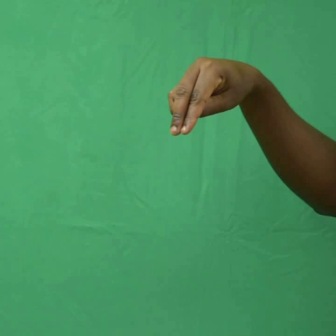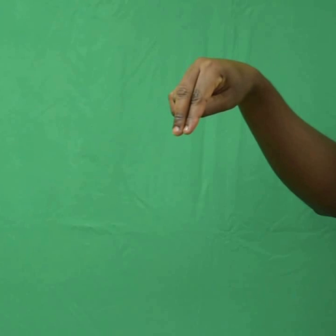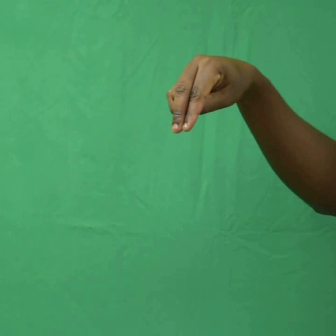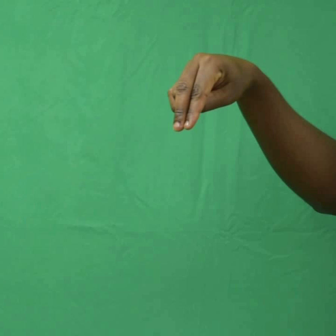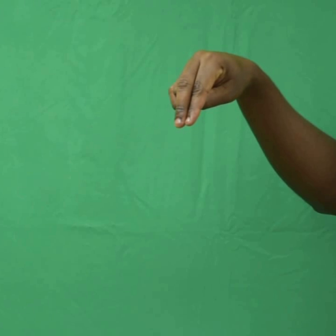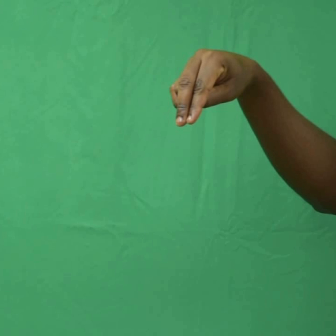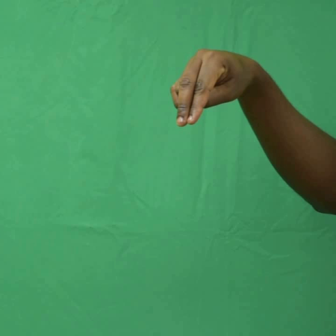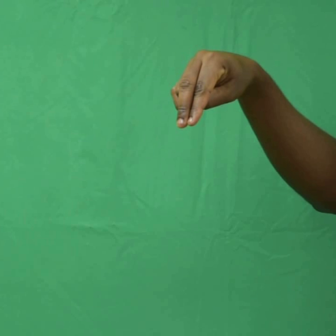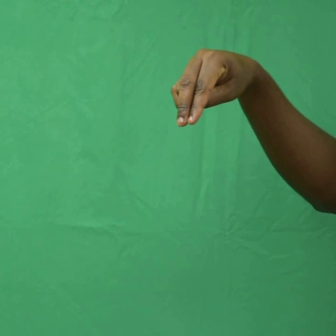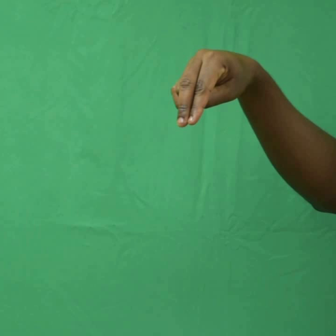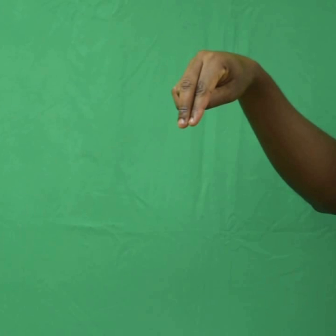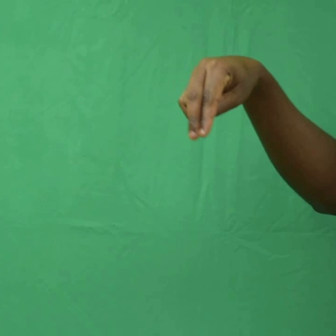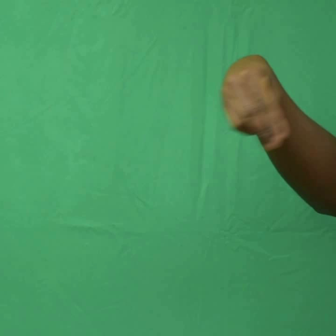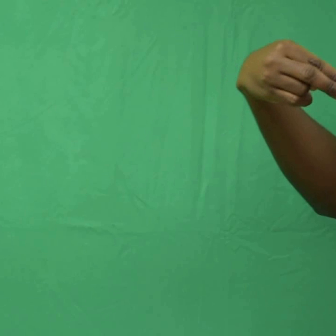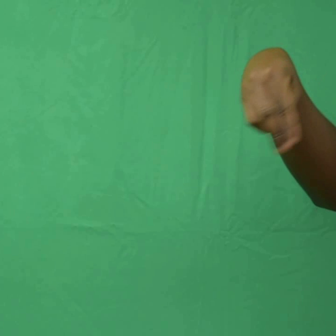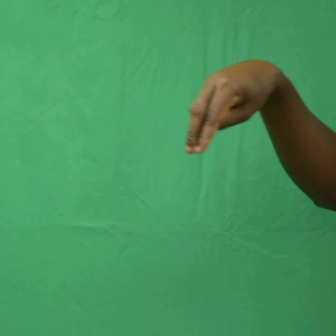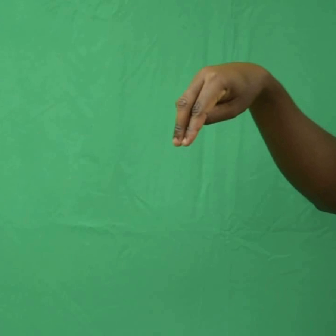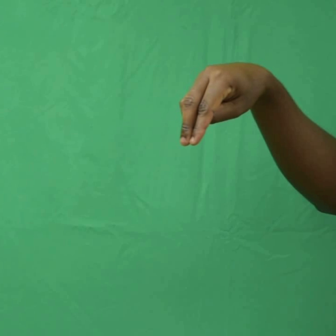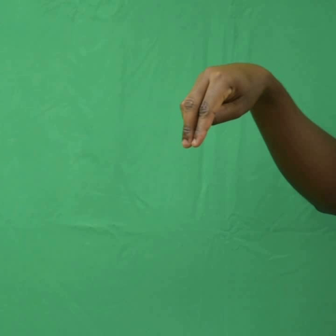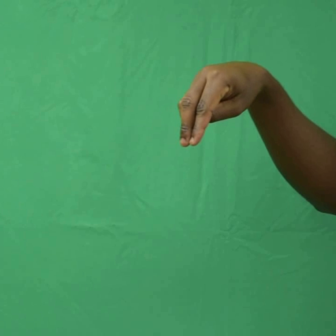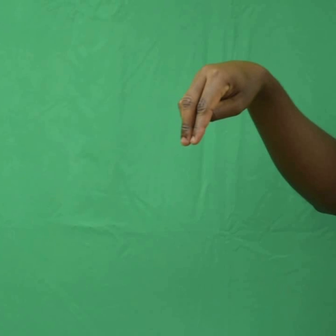Ñ